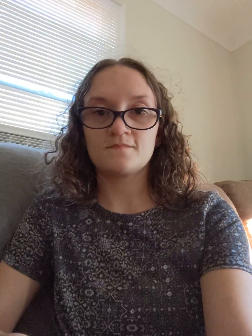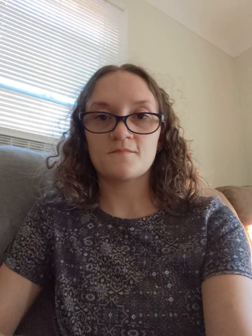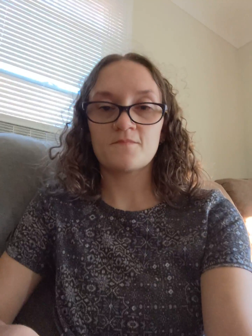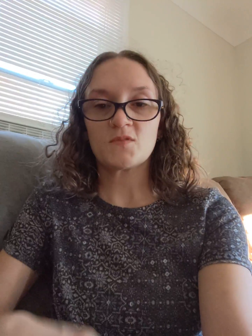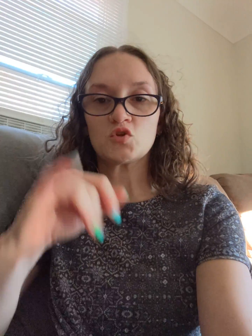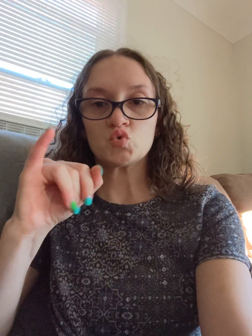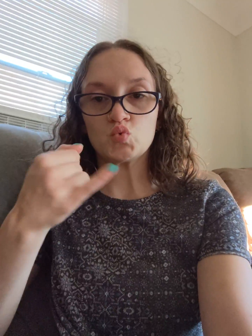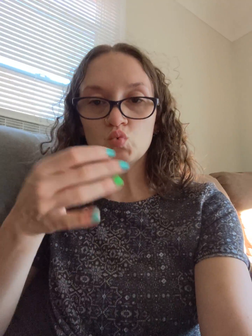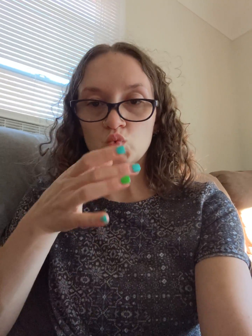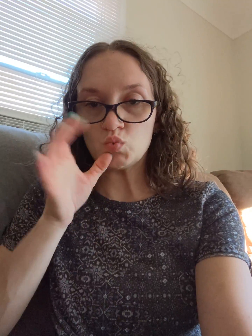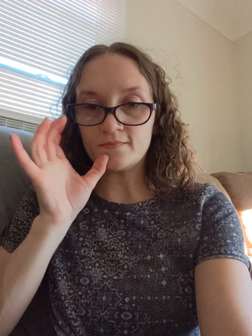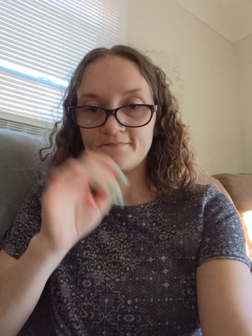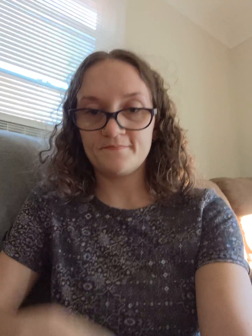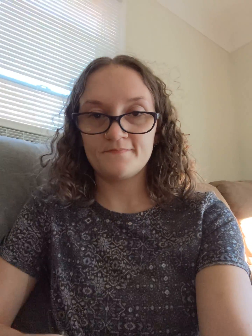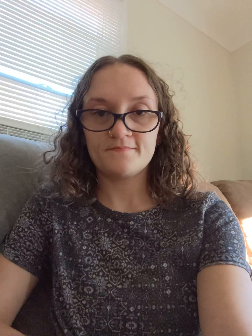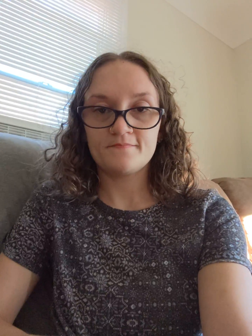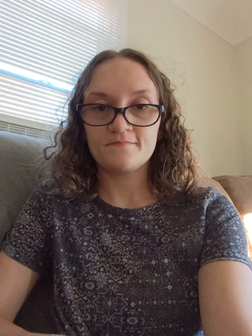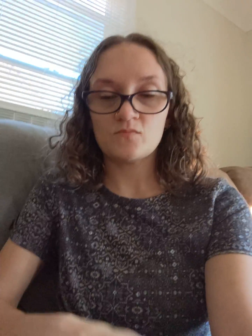juice